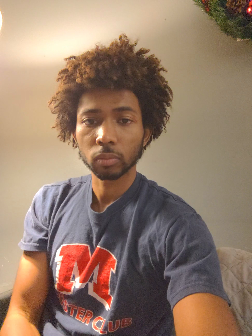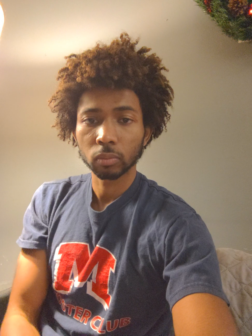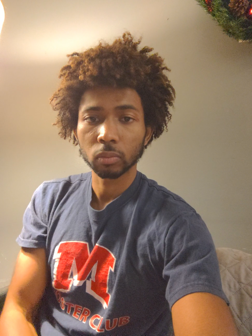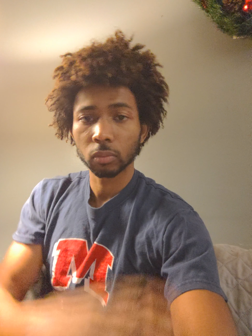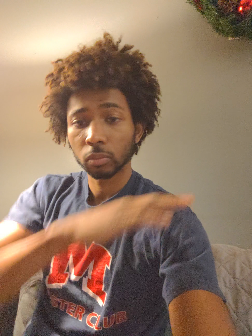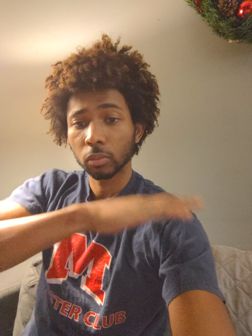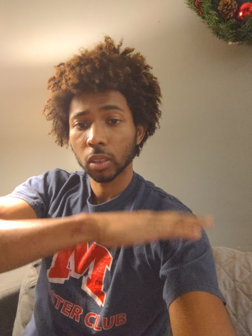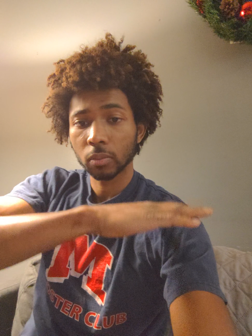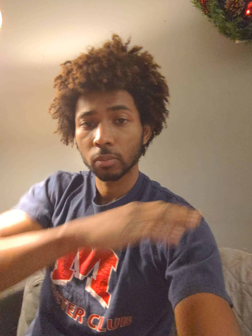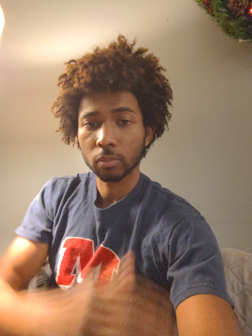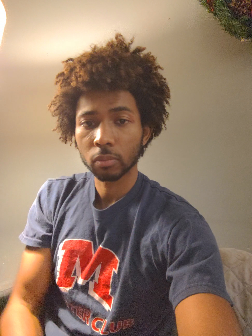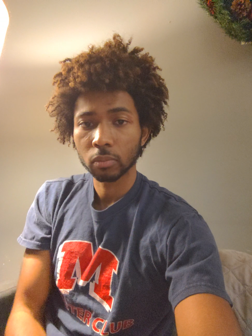table